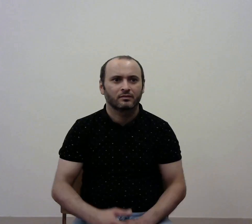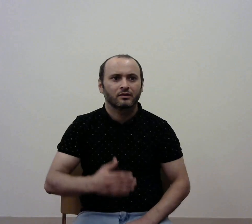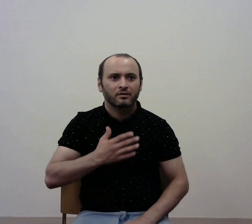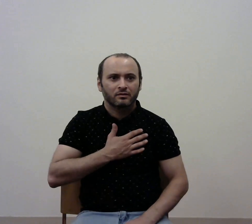mən